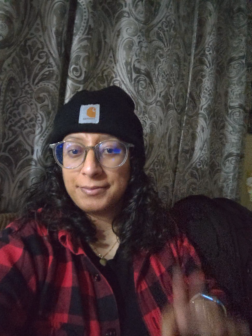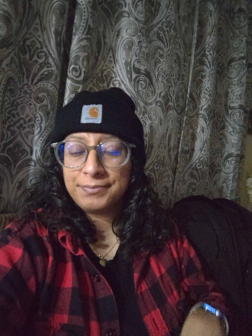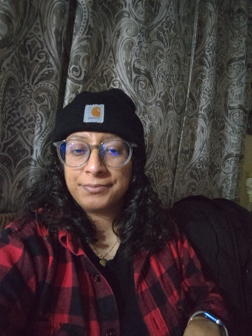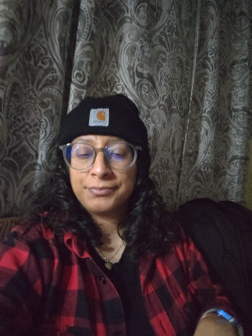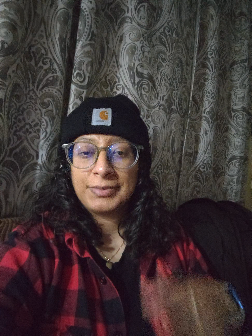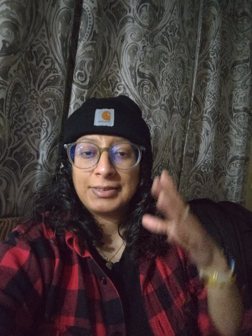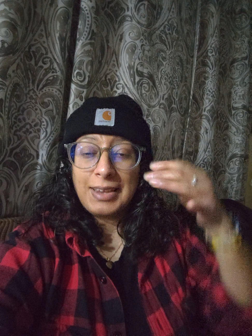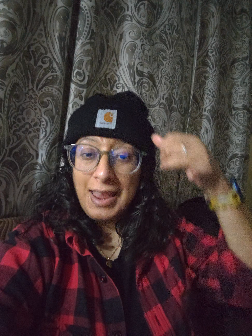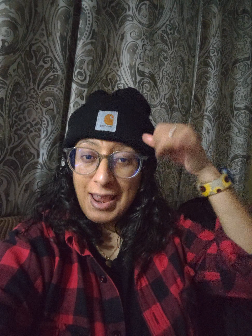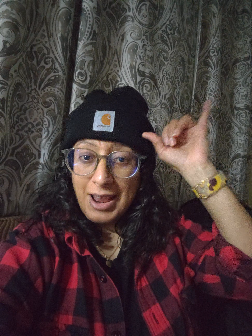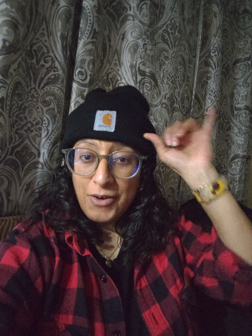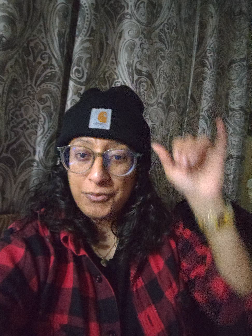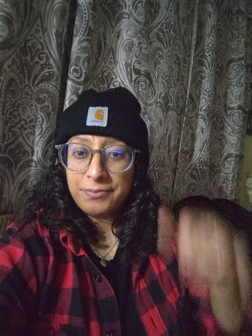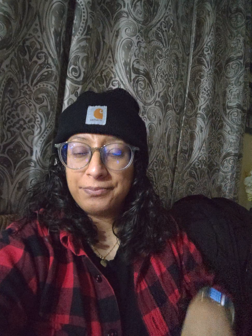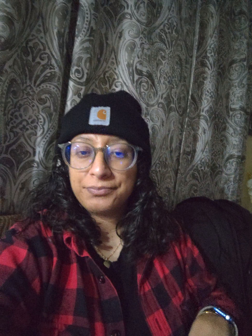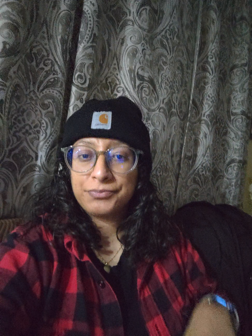cow